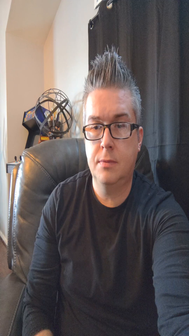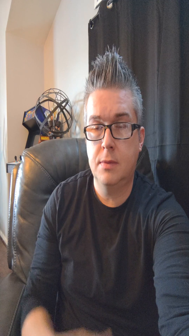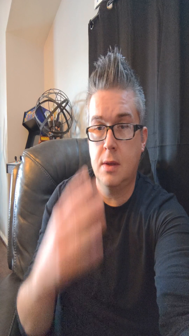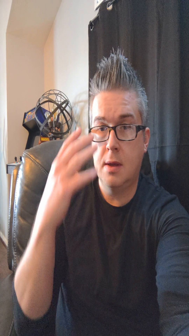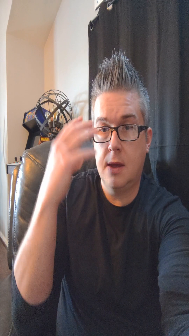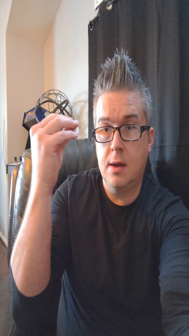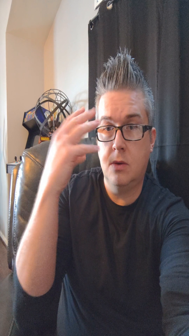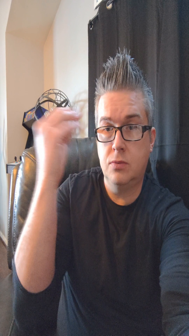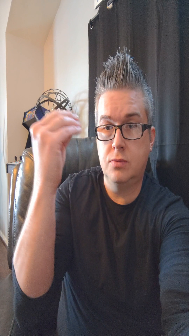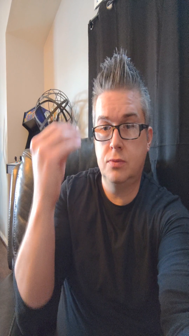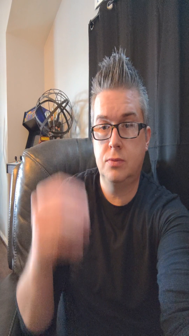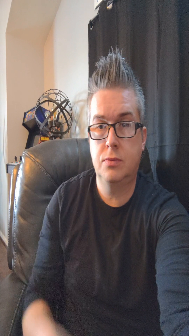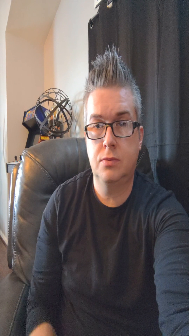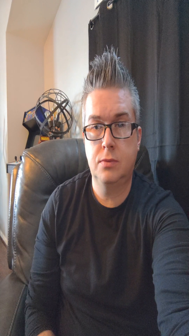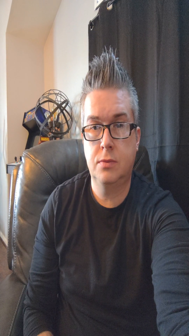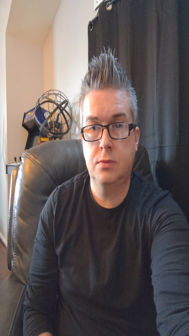outside